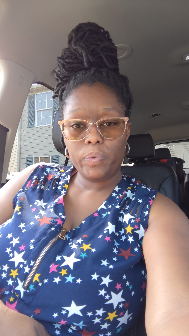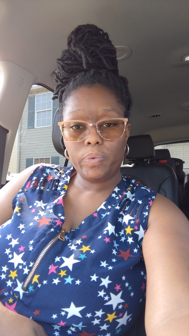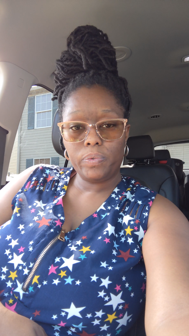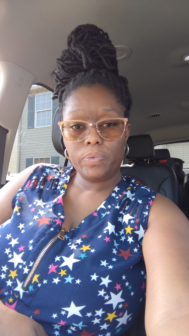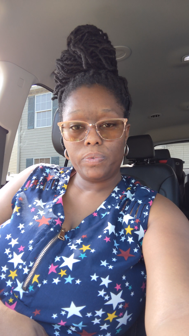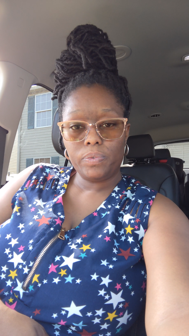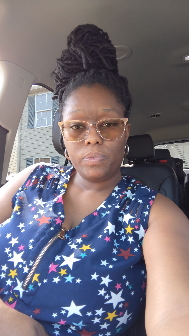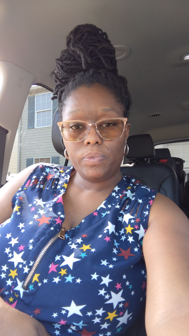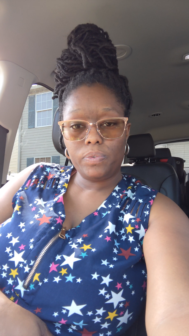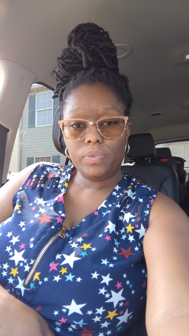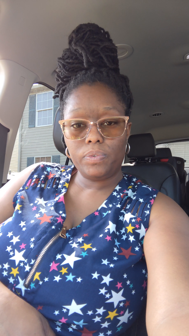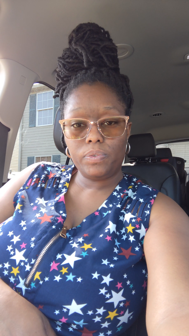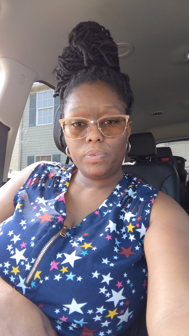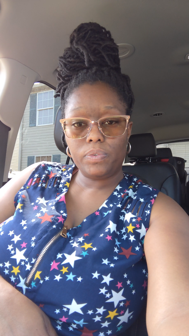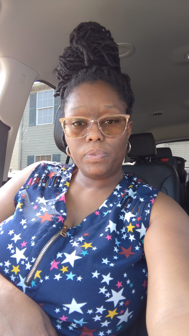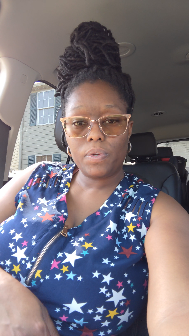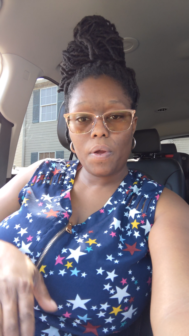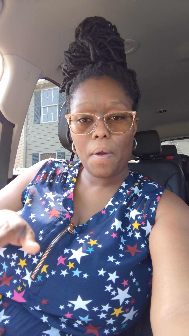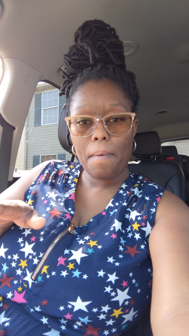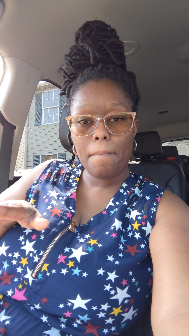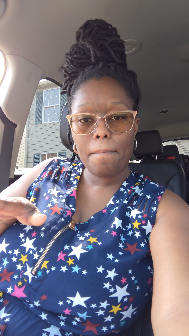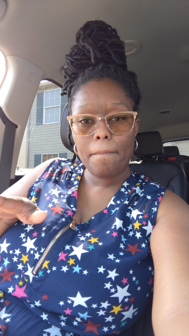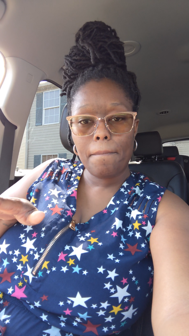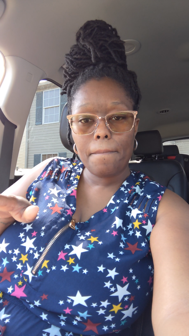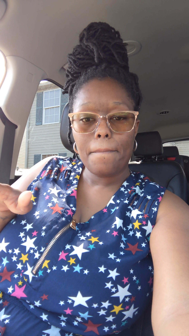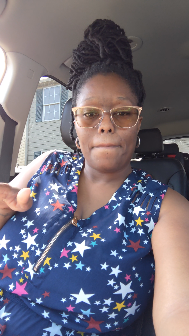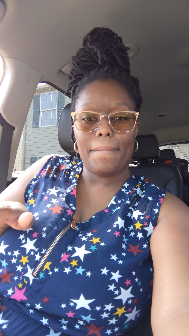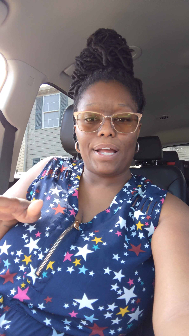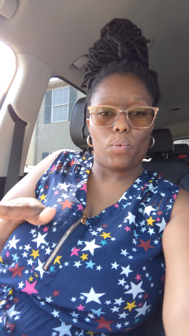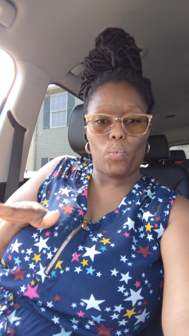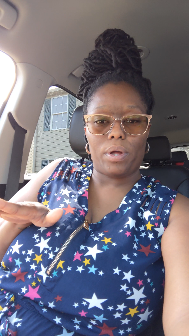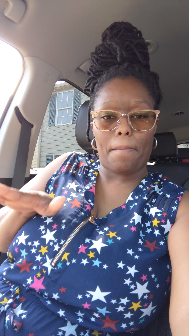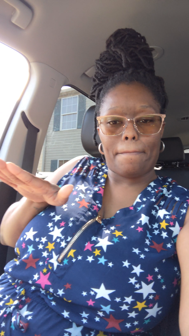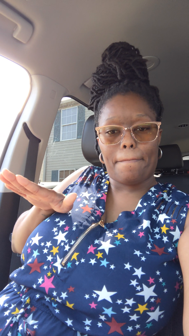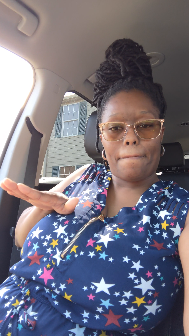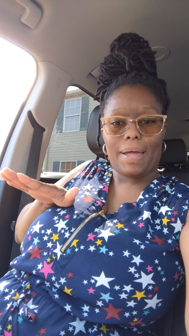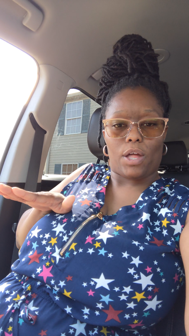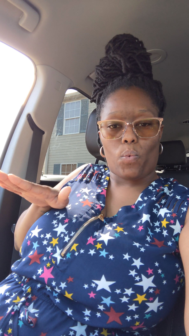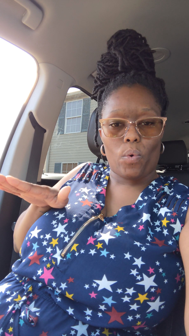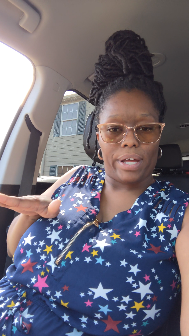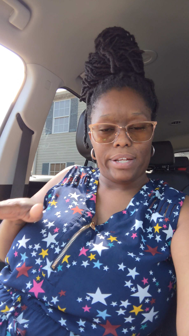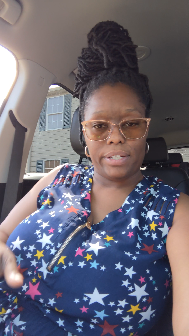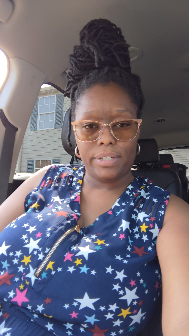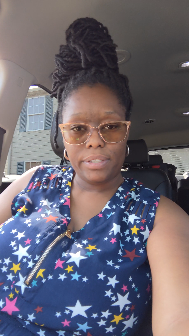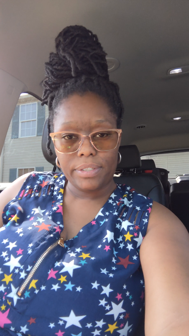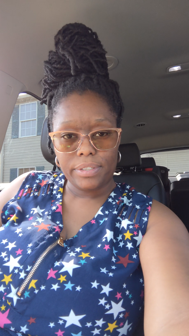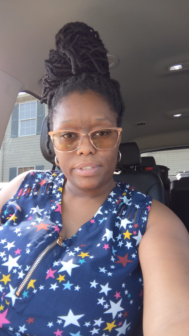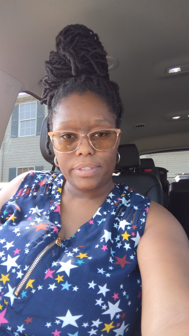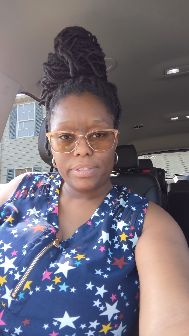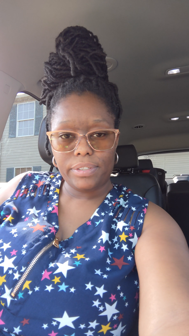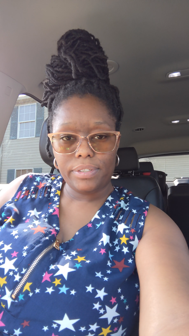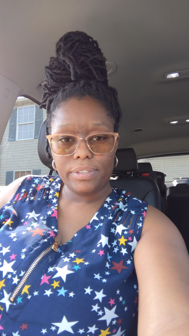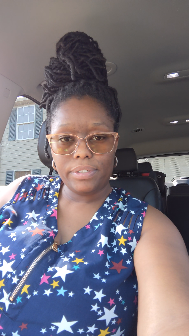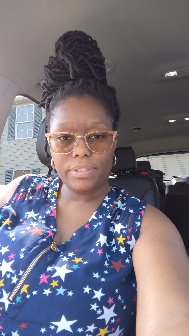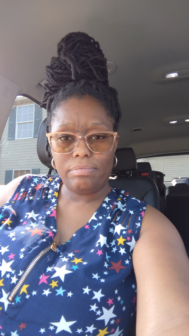penguin